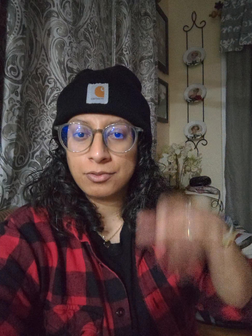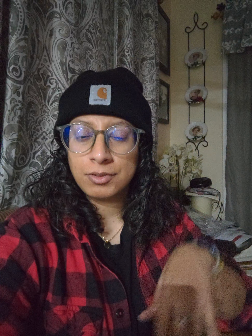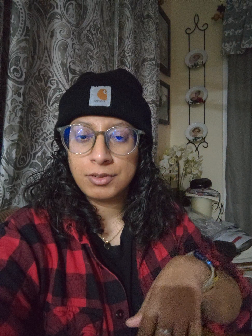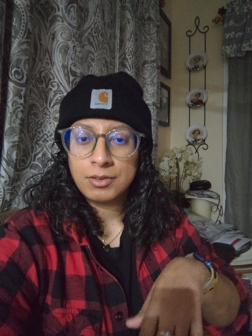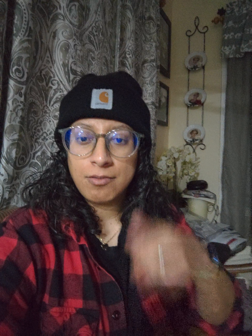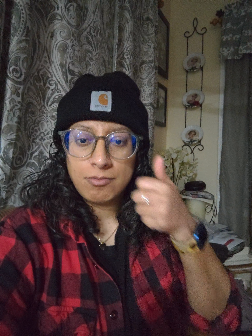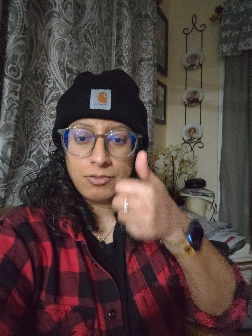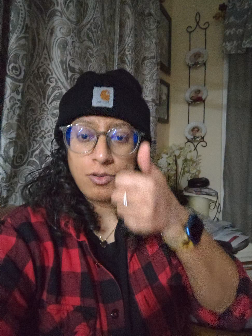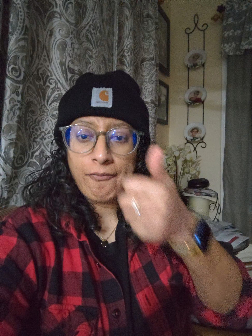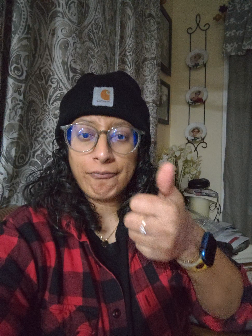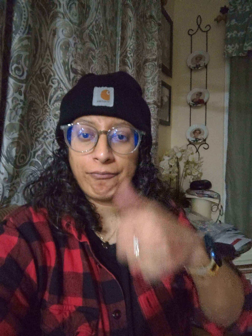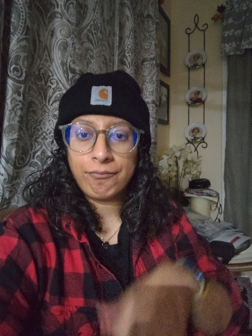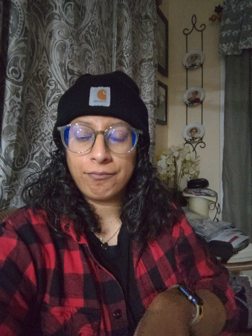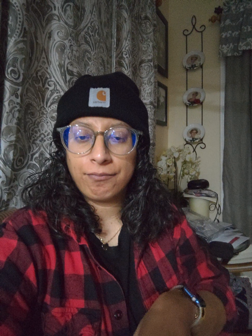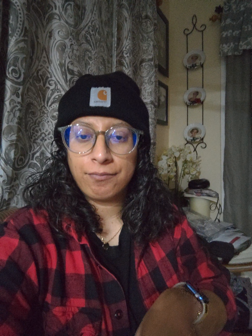yourself